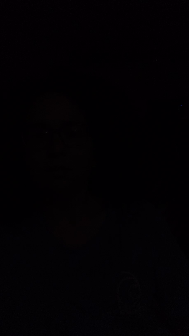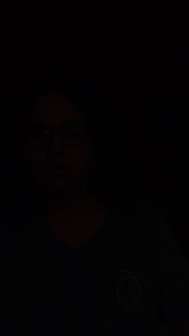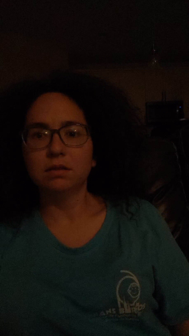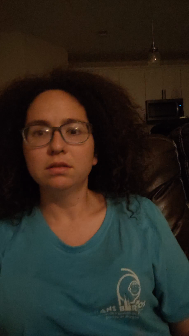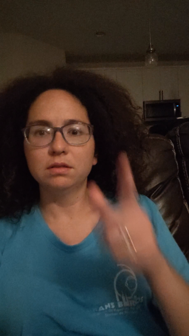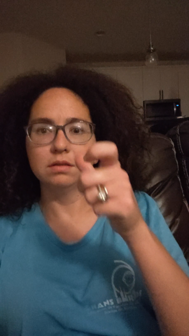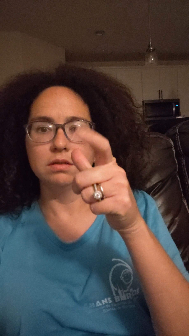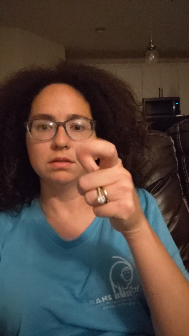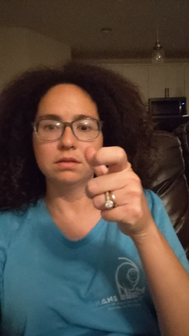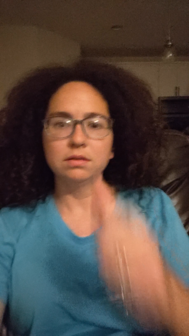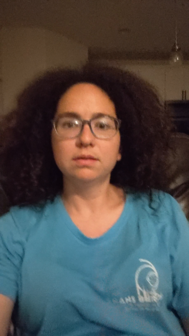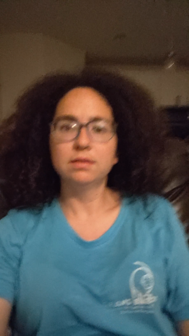run